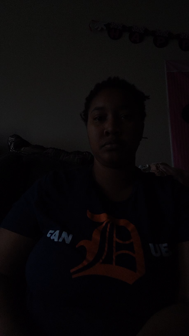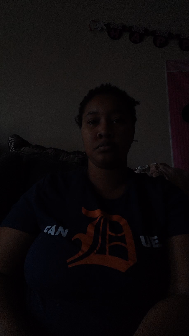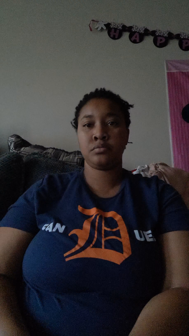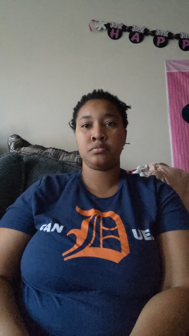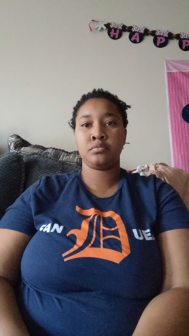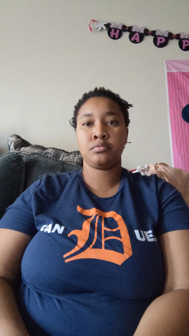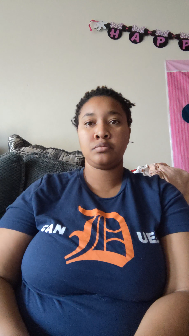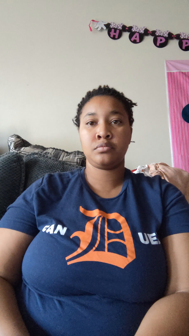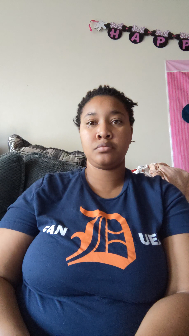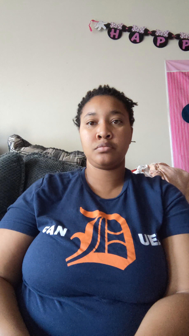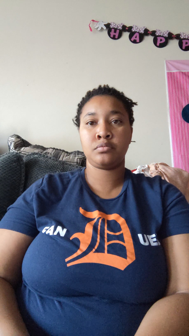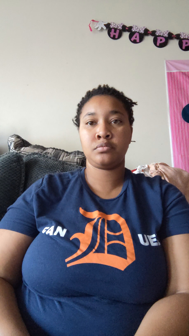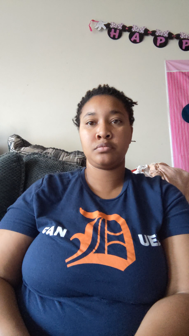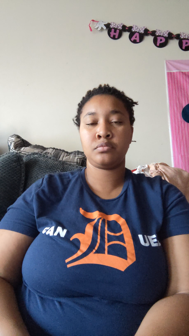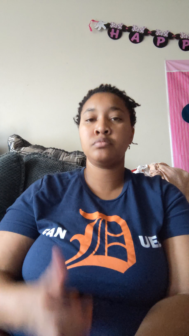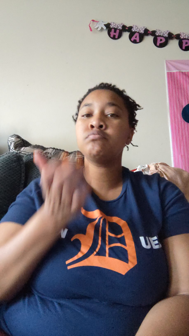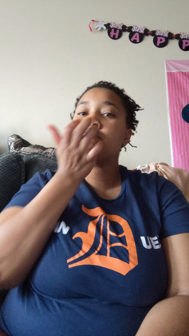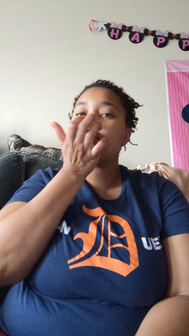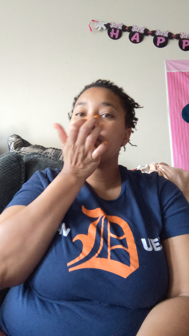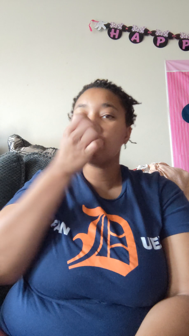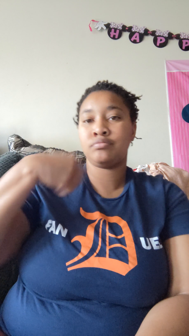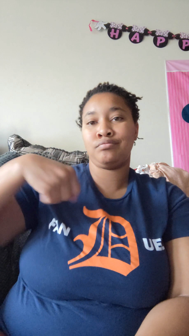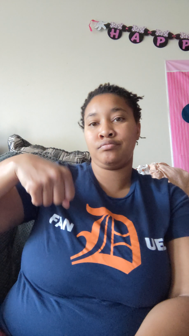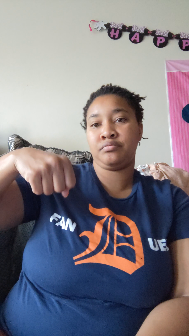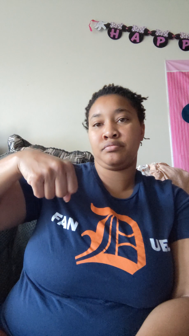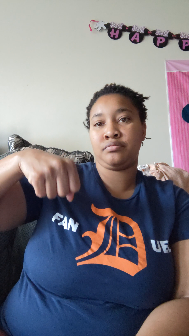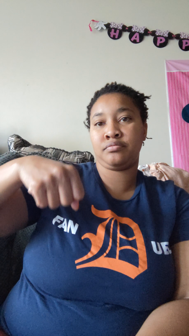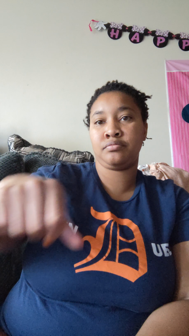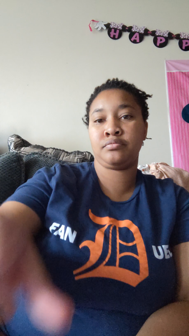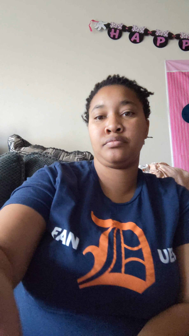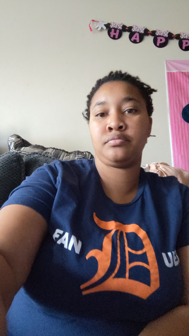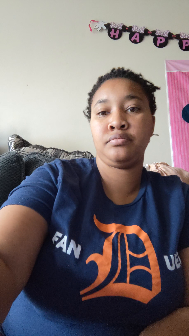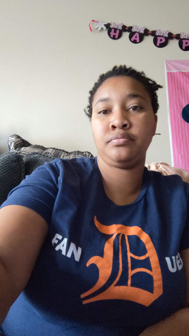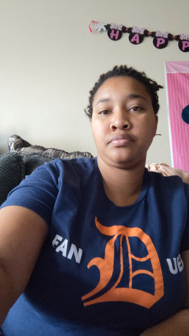lawn mower